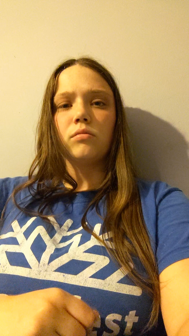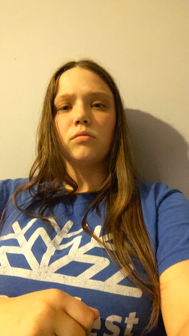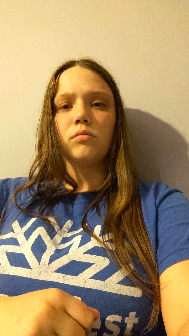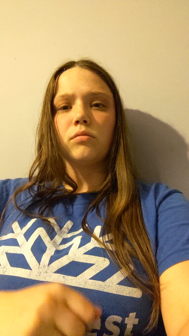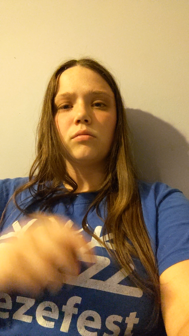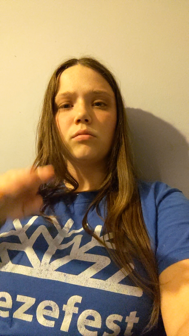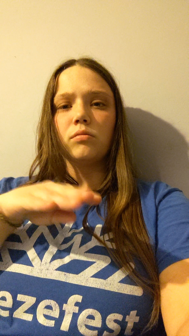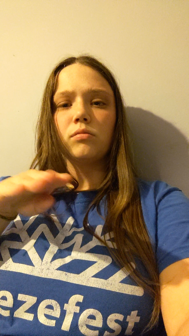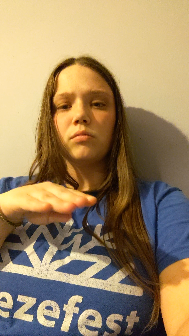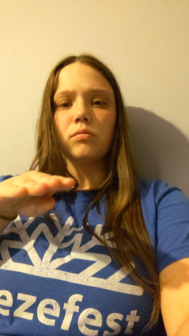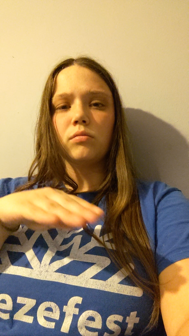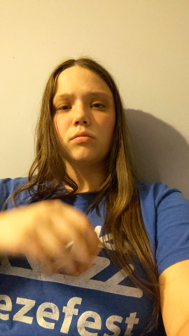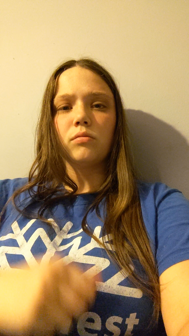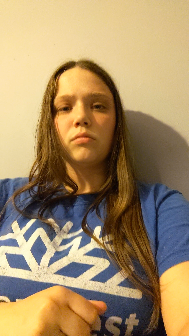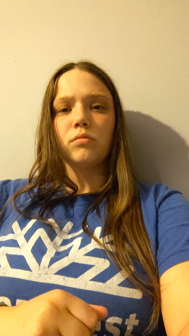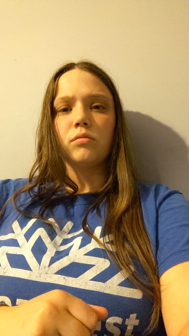boots